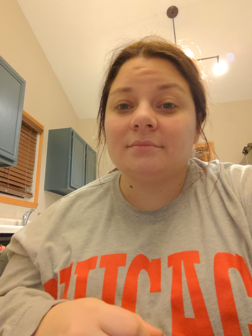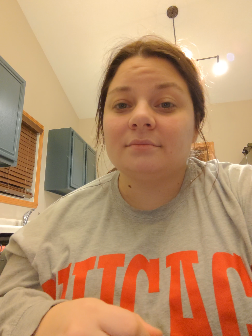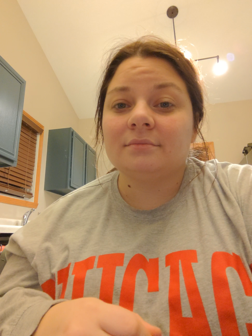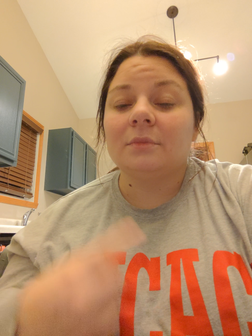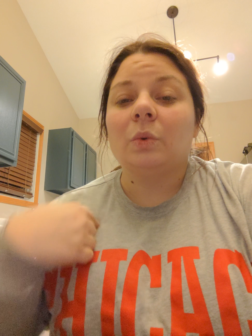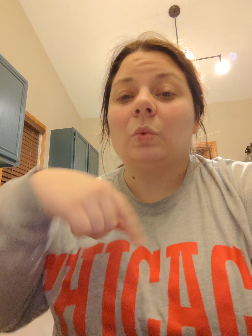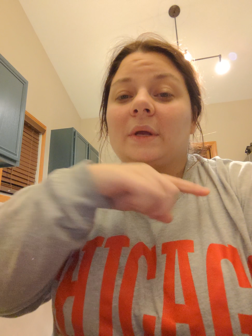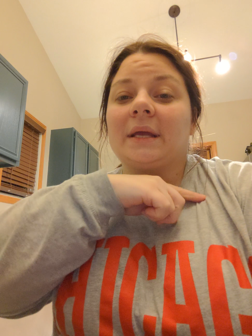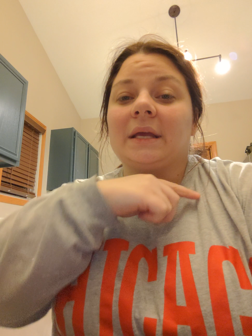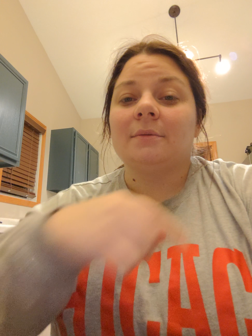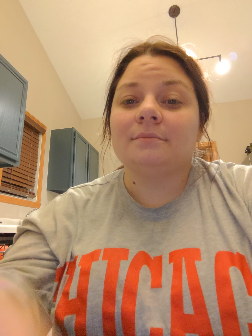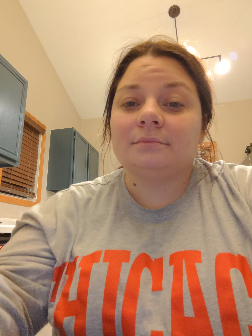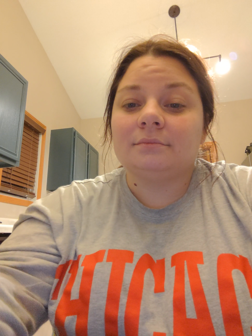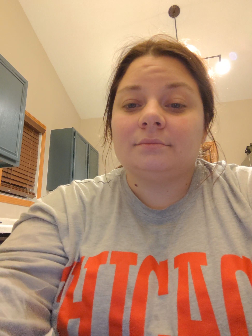we